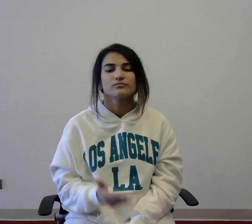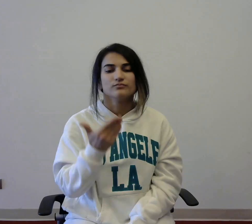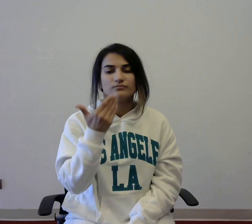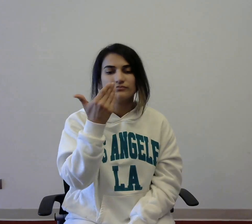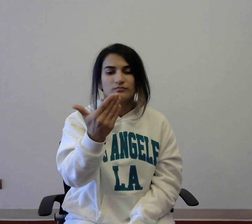siz